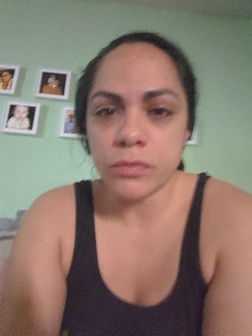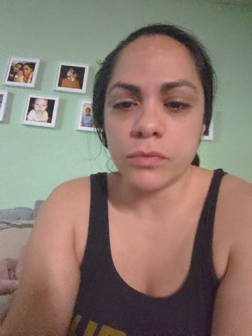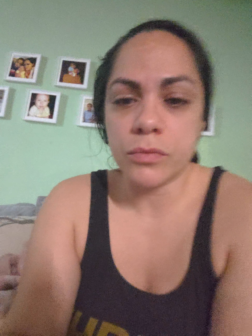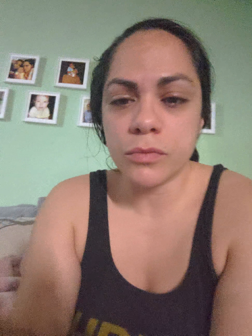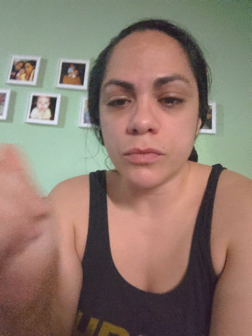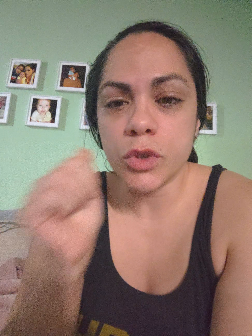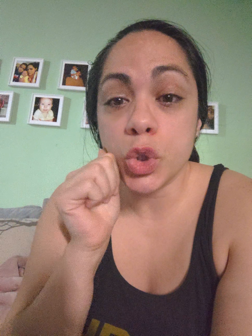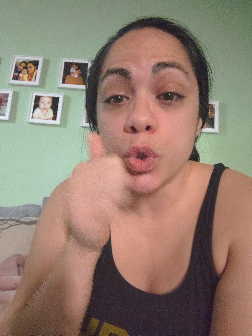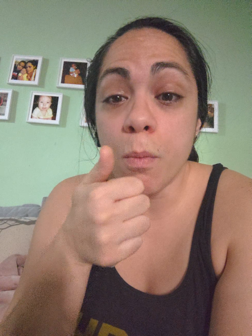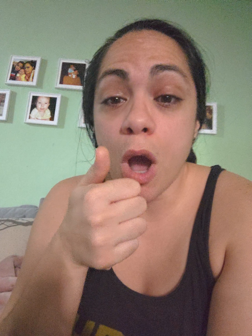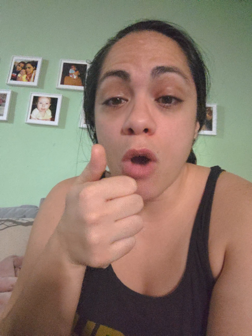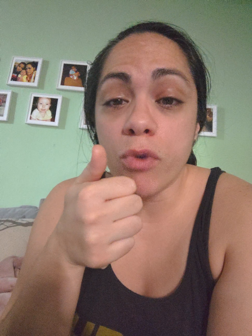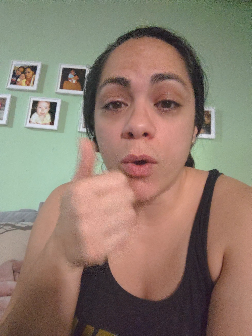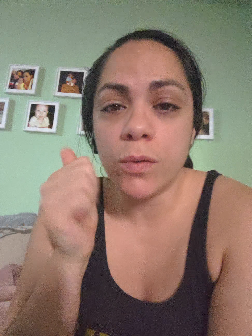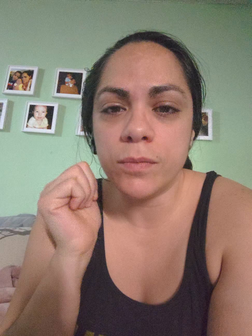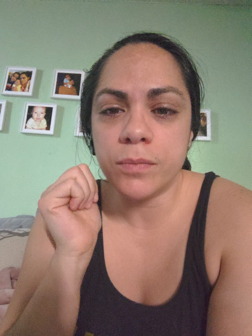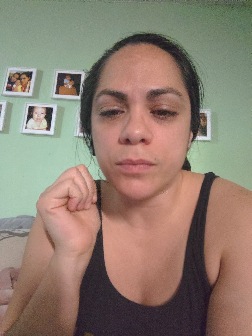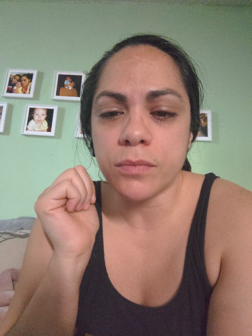tomorrow